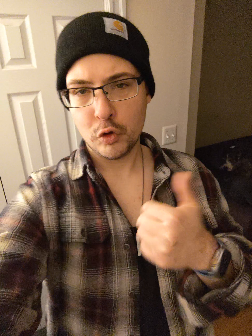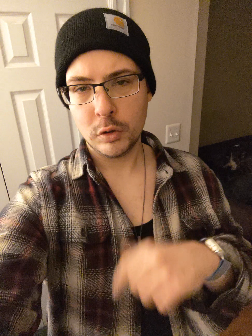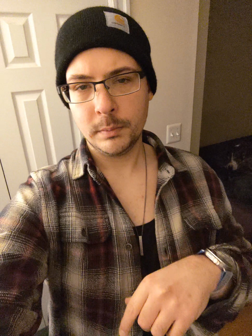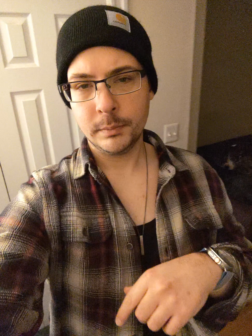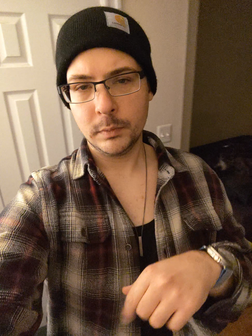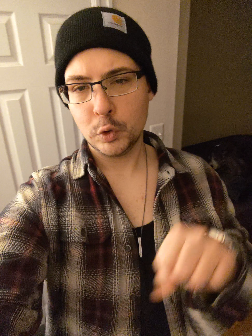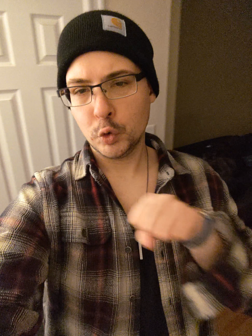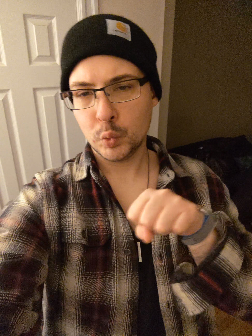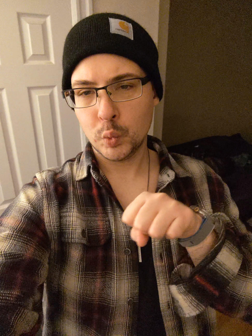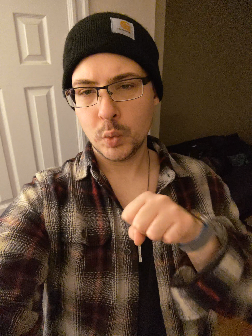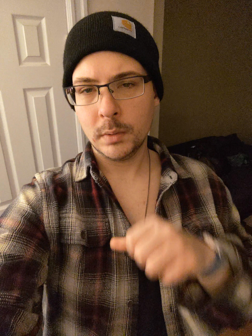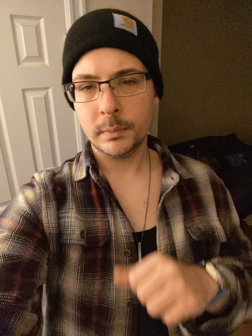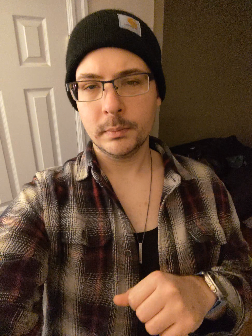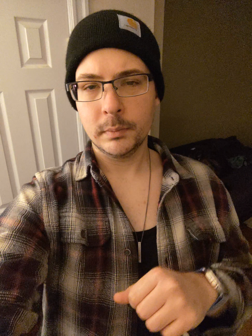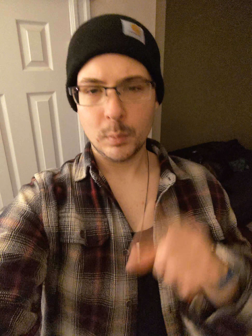shoe